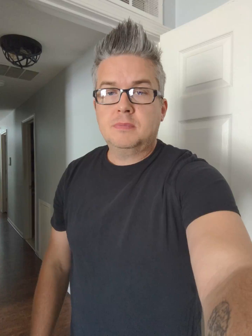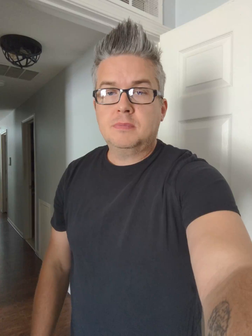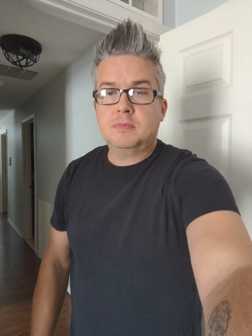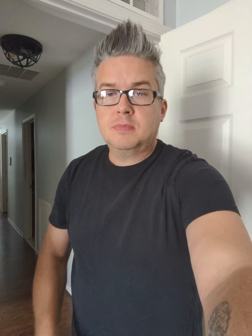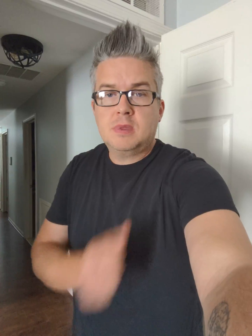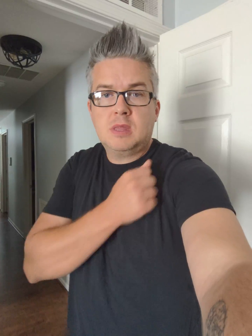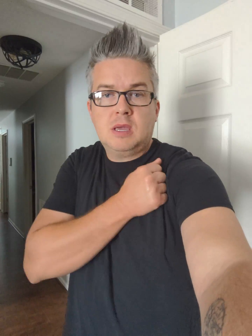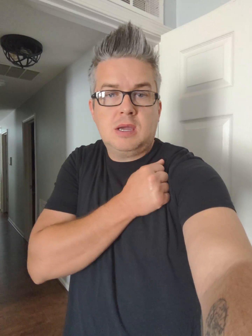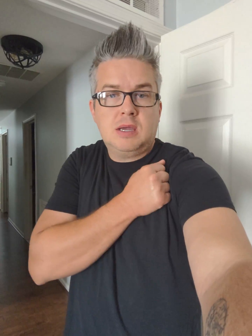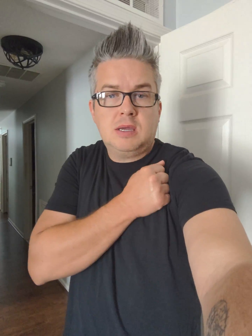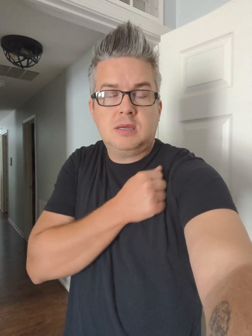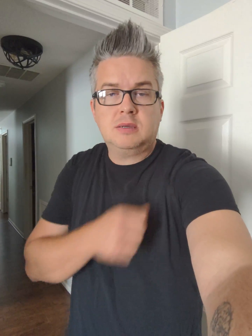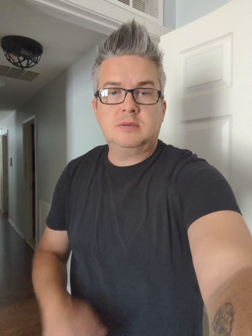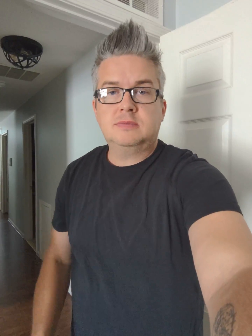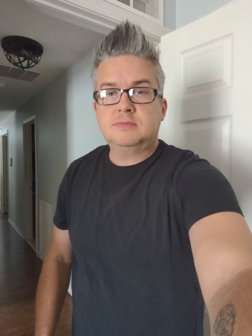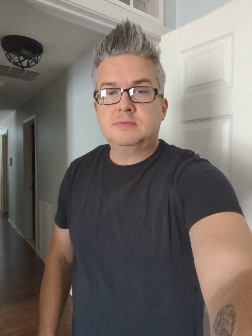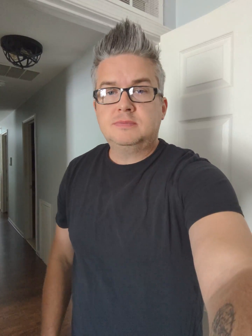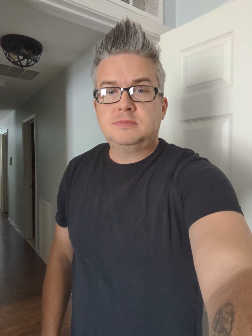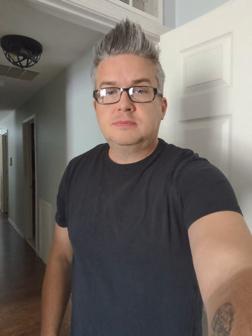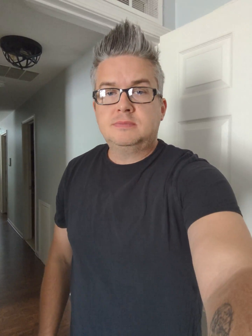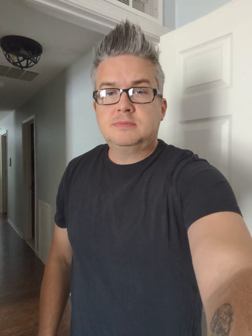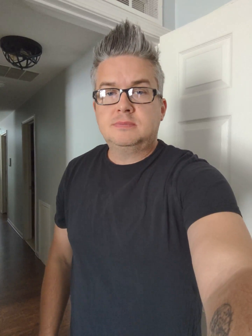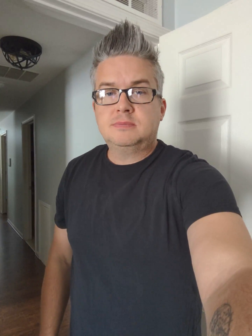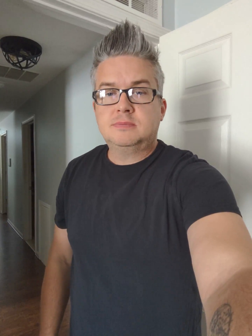love